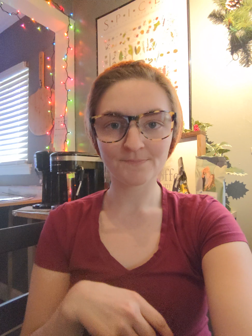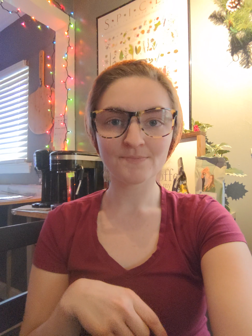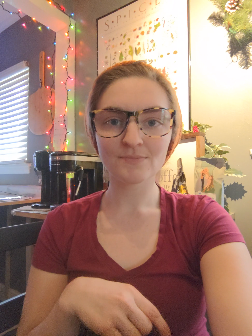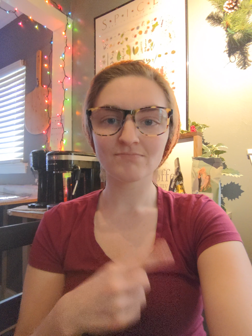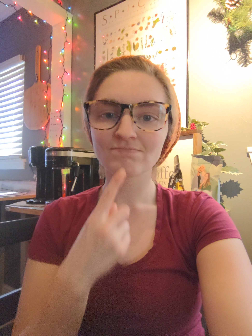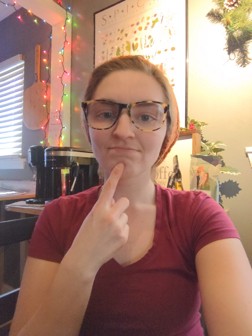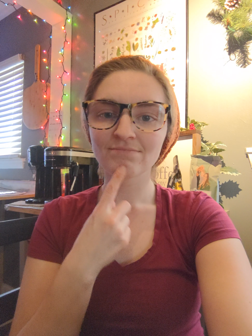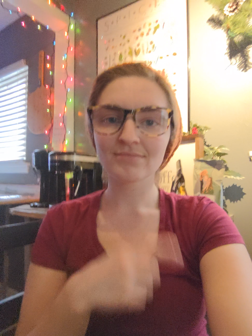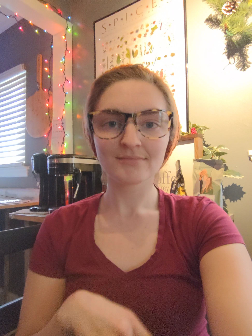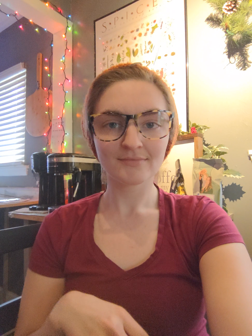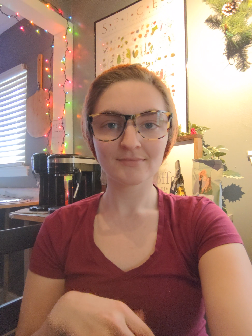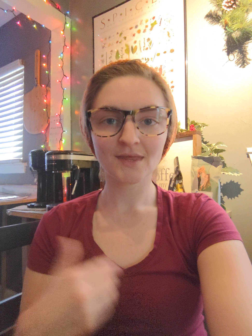chin